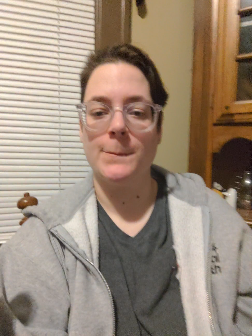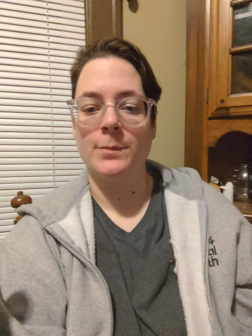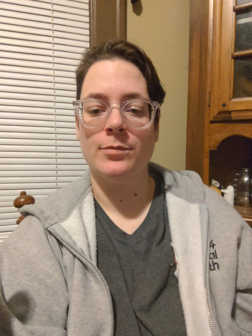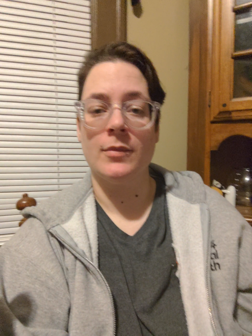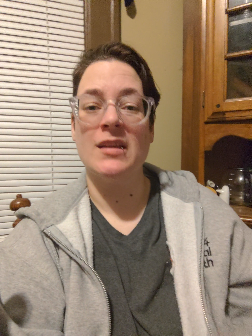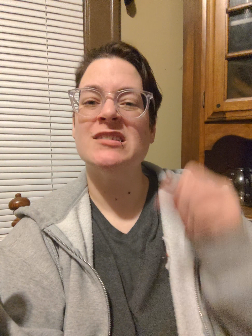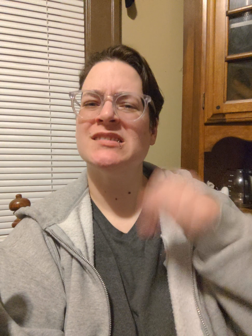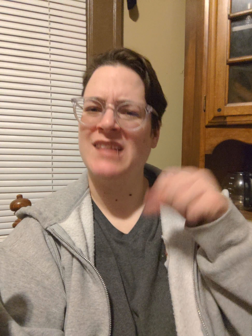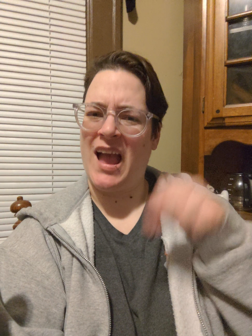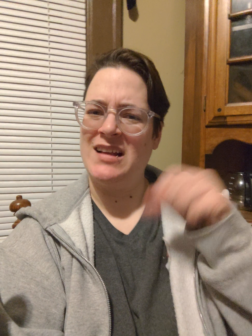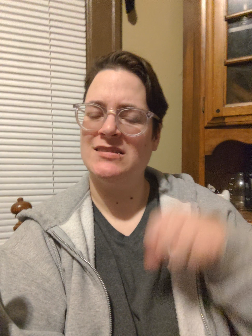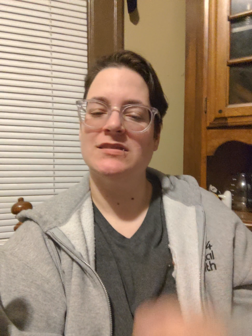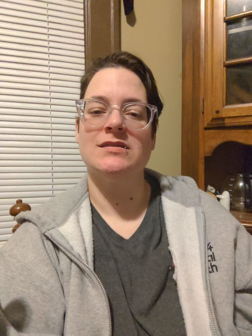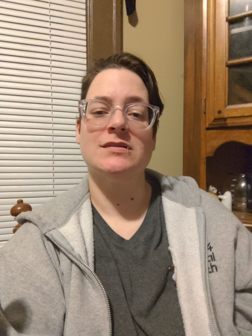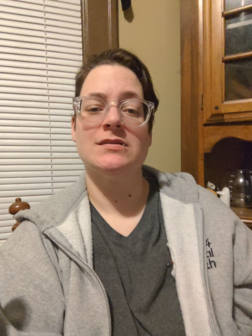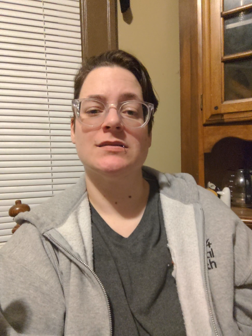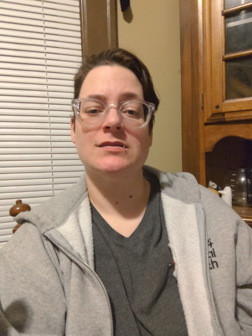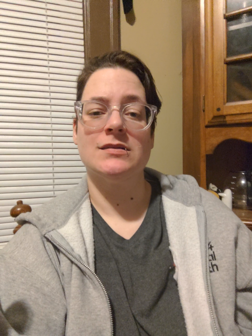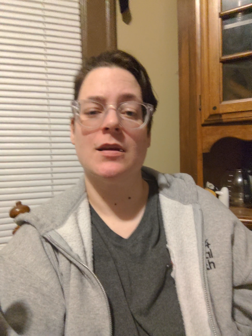yes